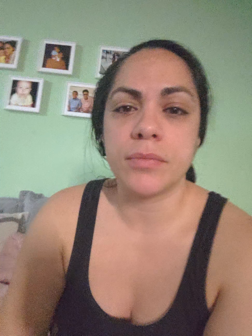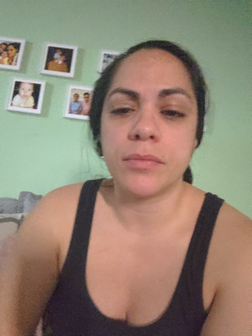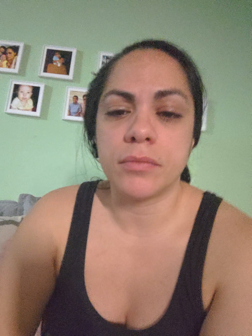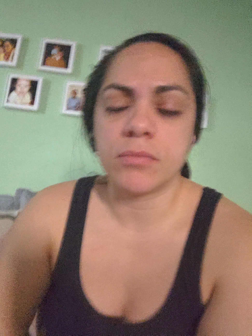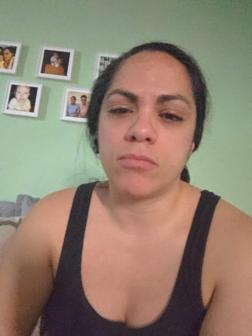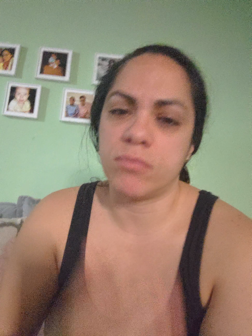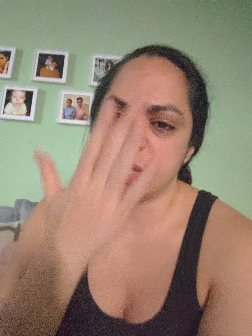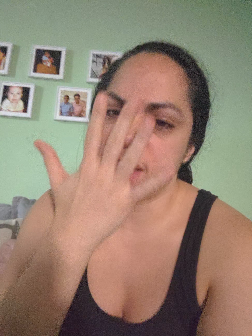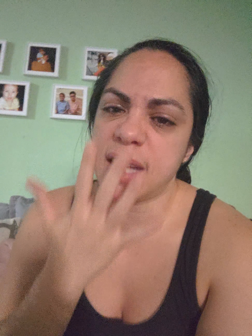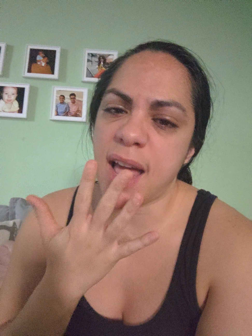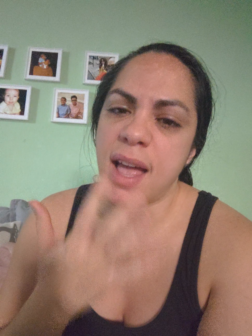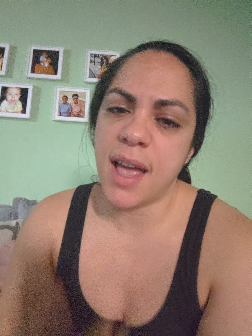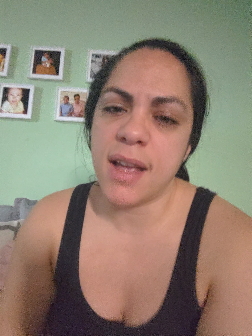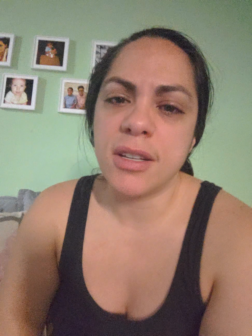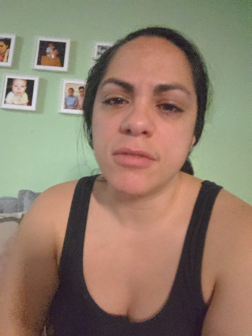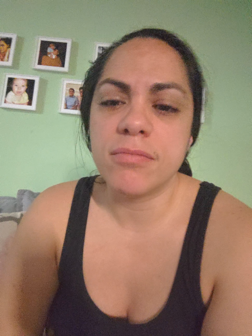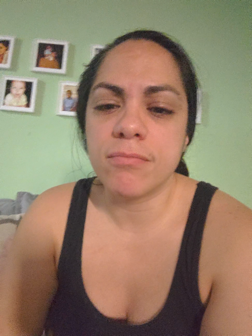sad